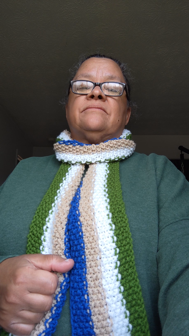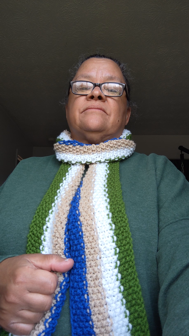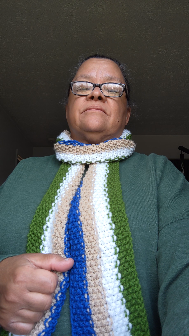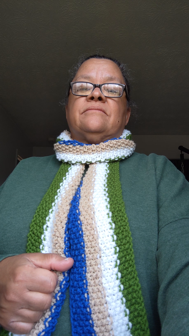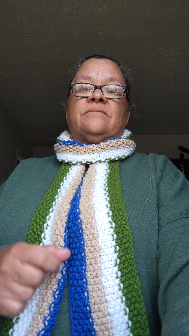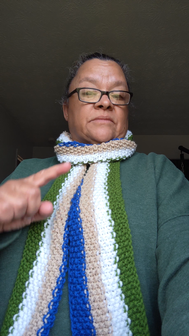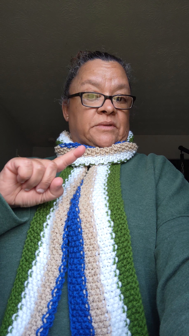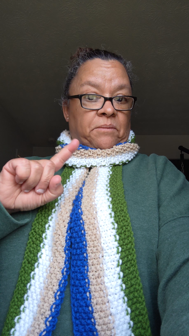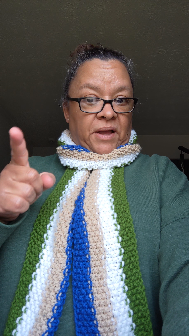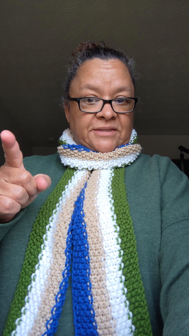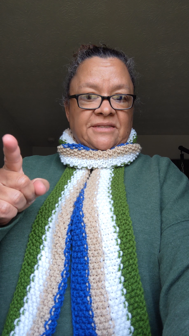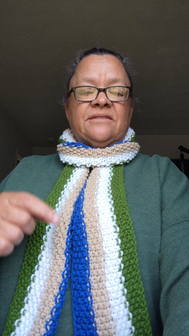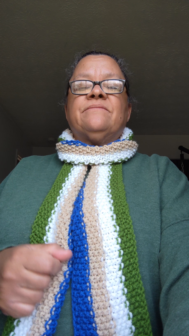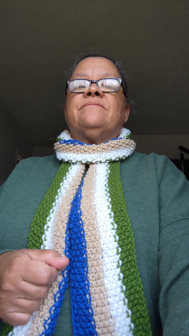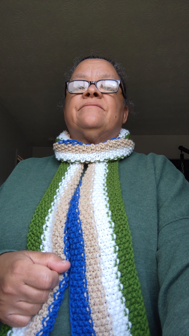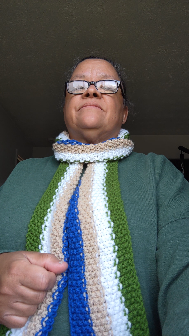but